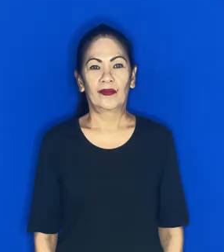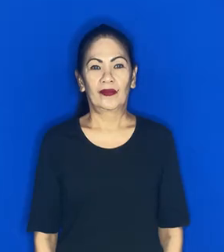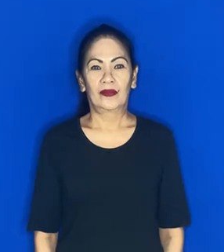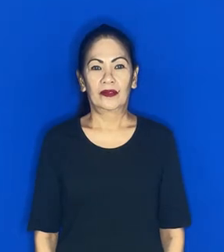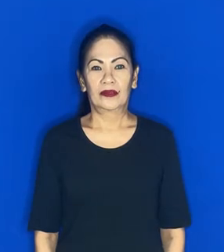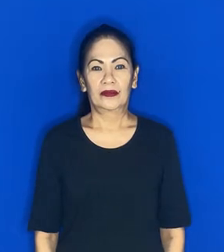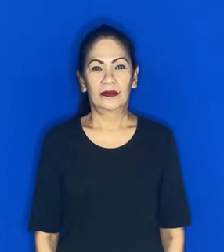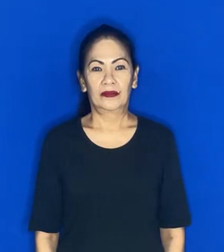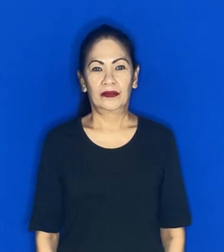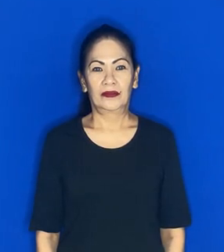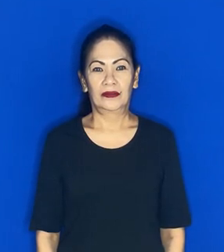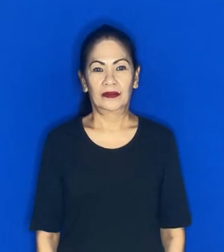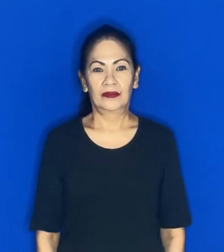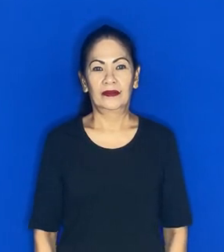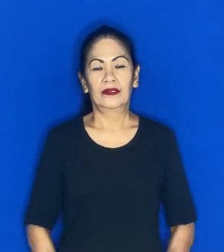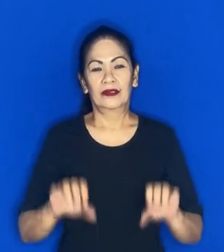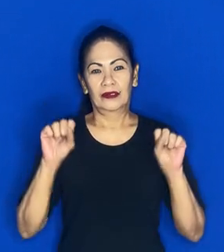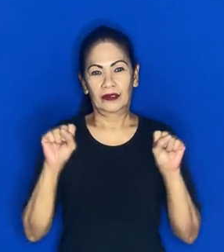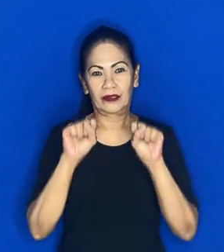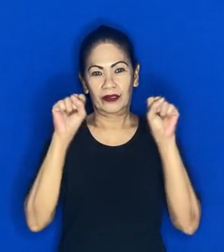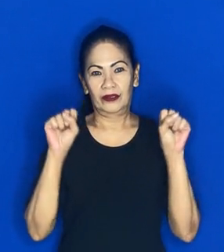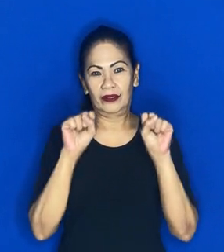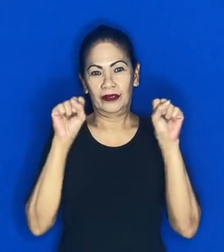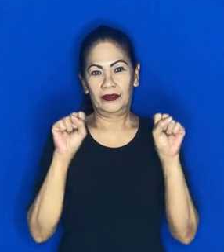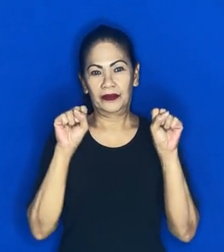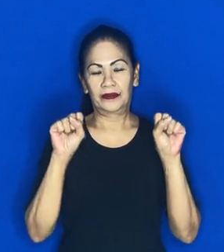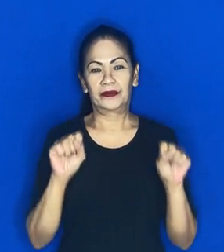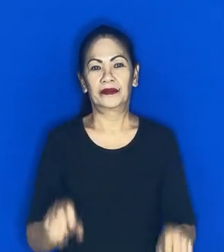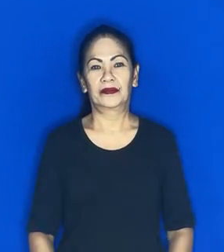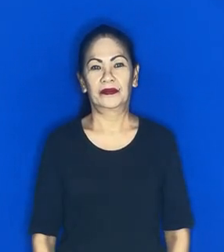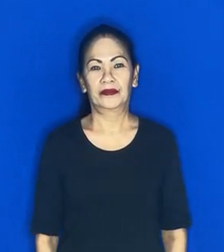saturday